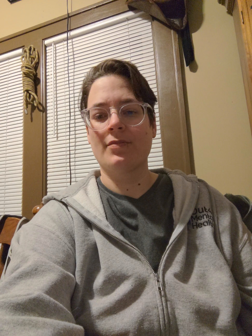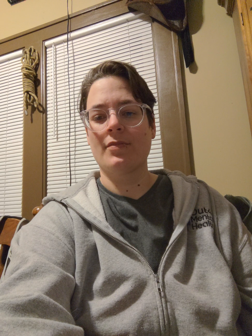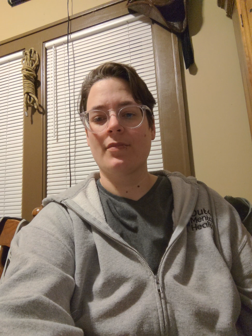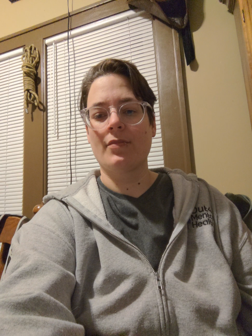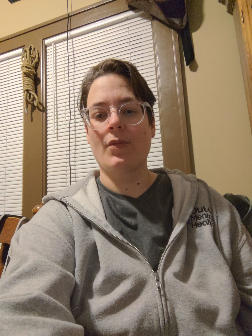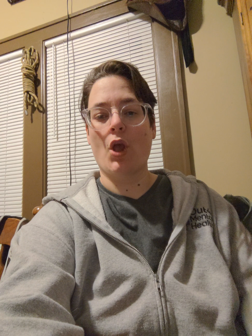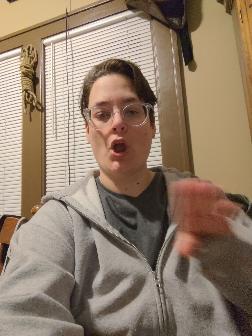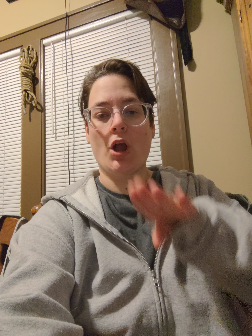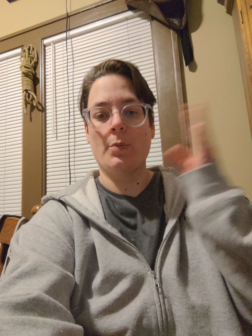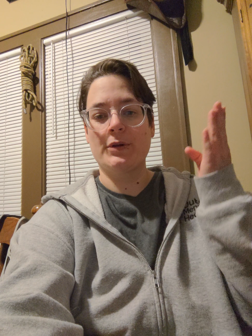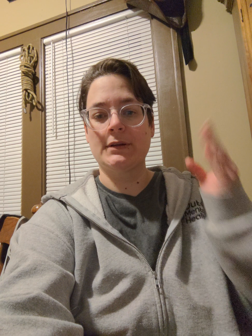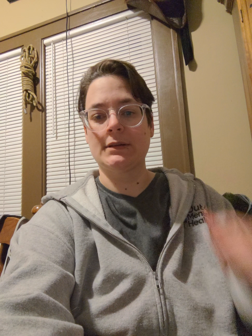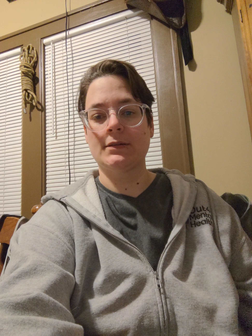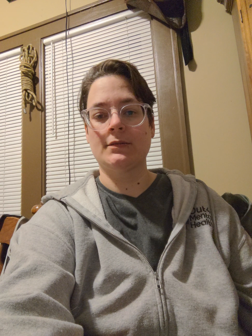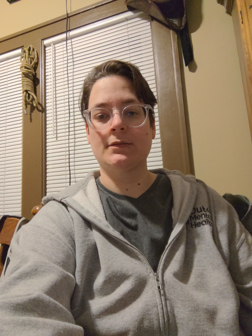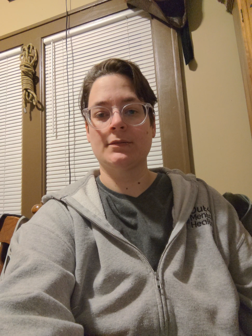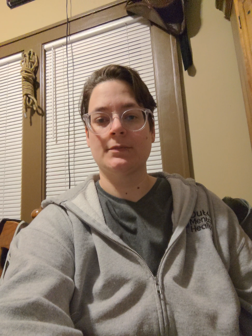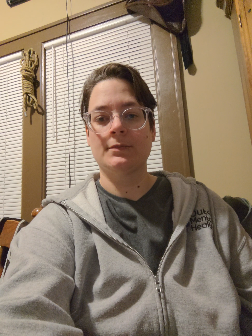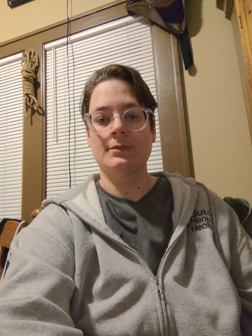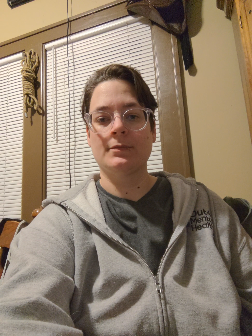open